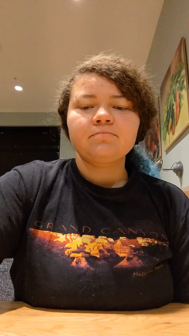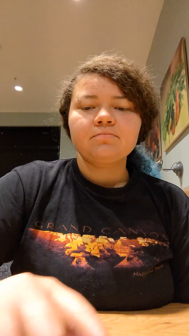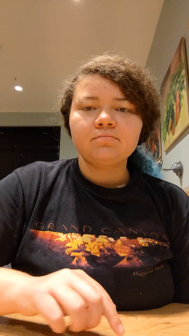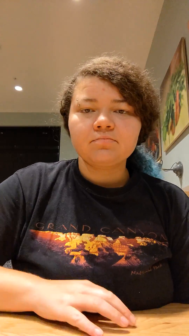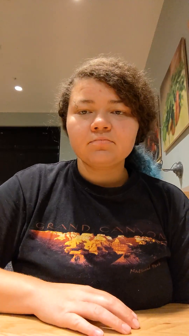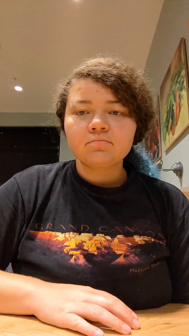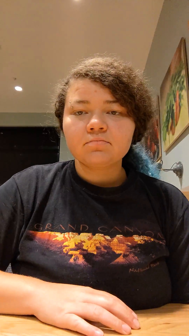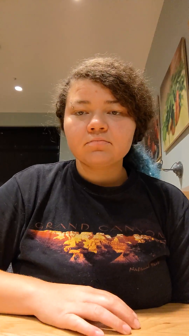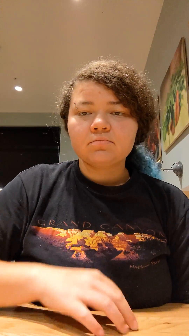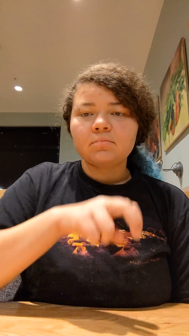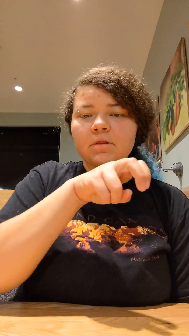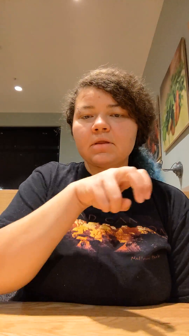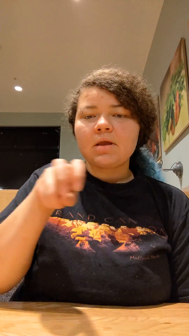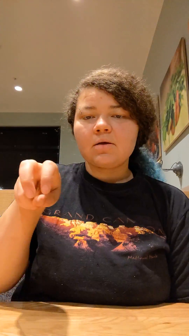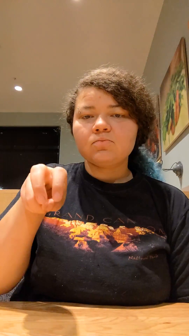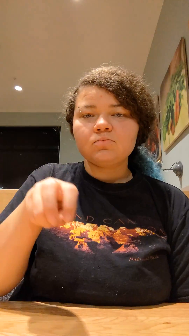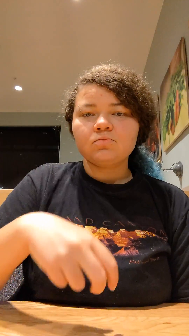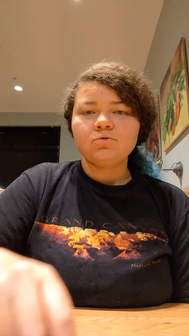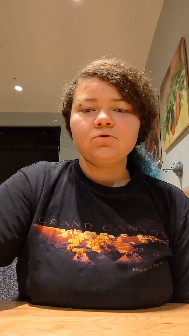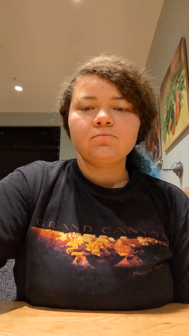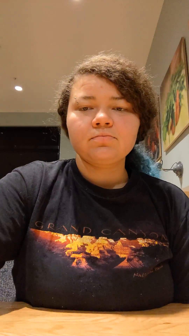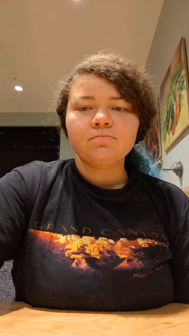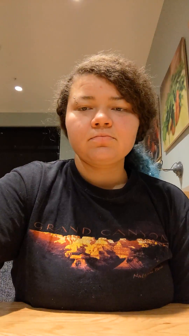couch